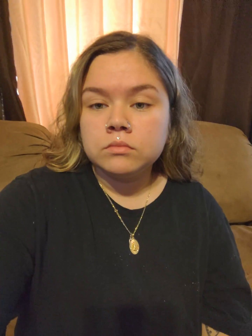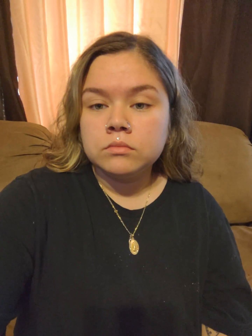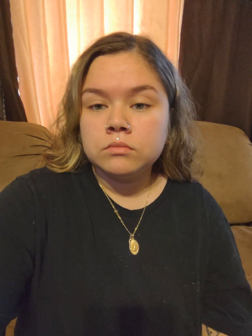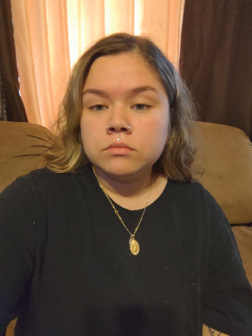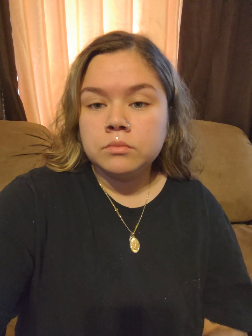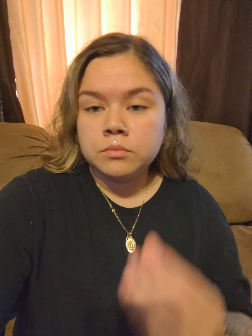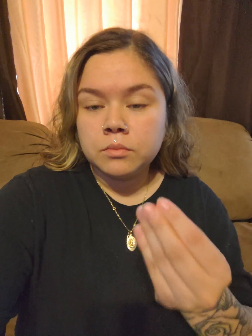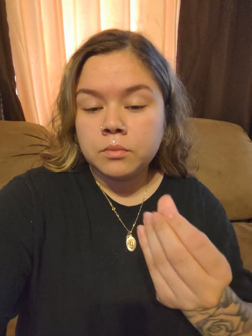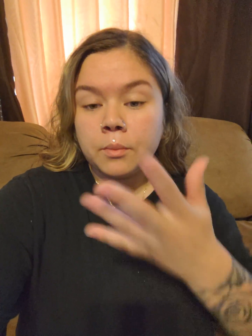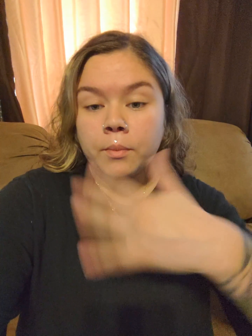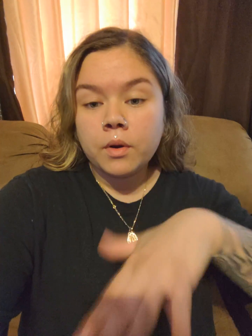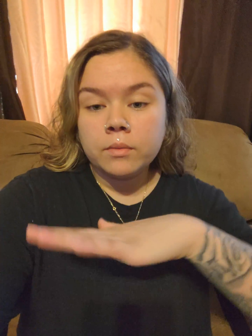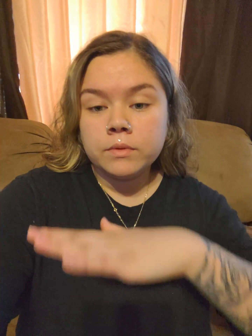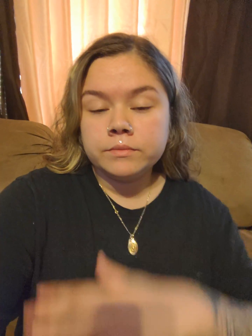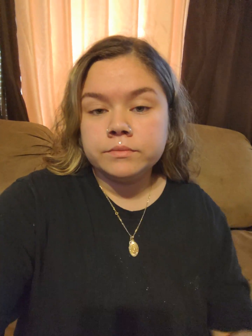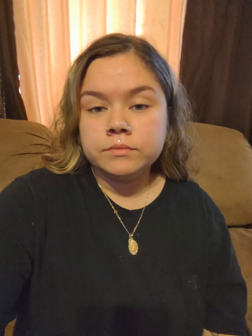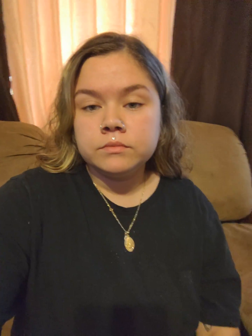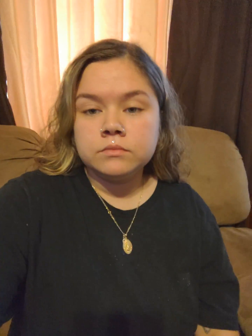garden